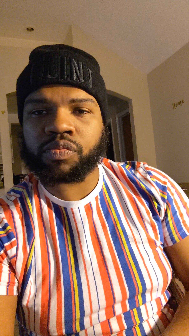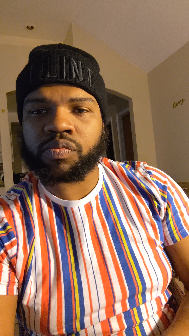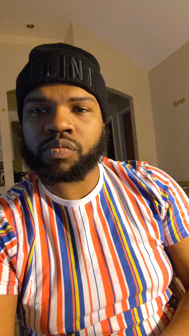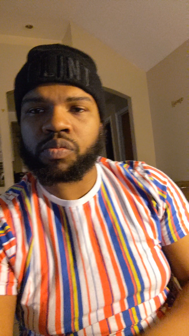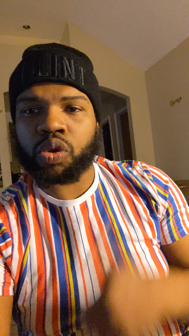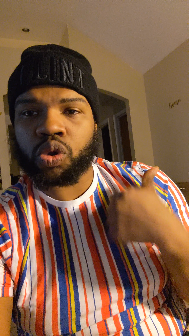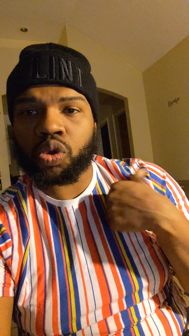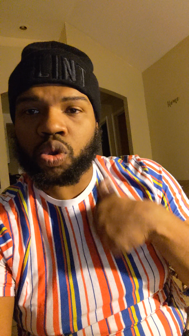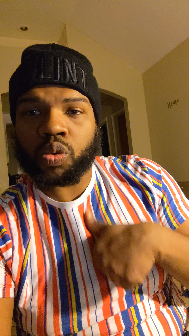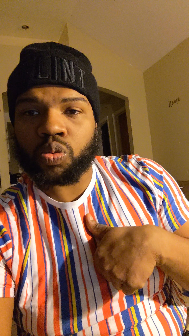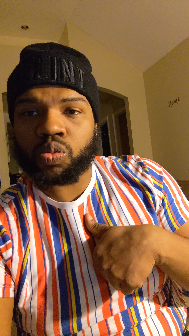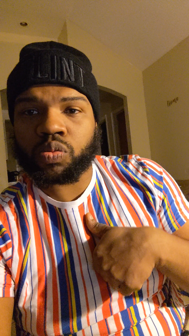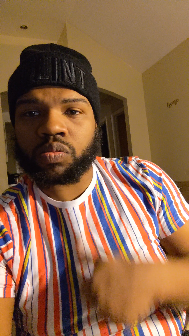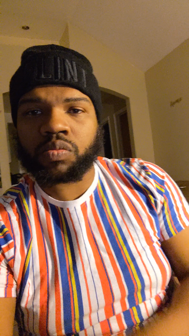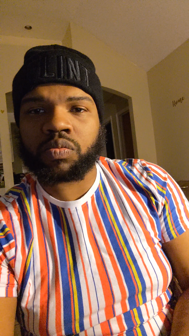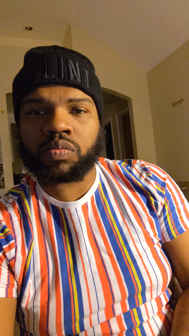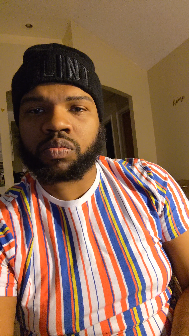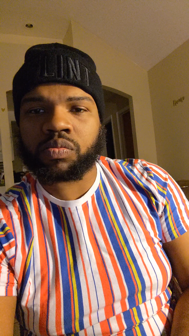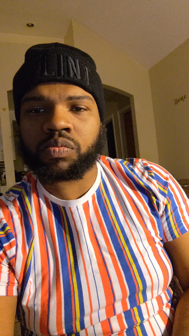coats